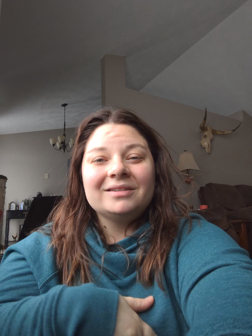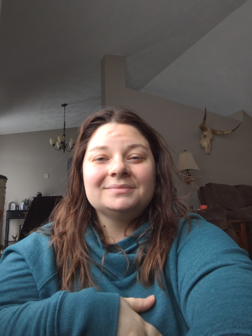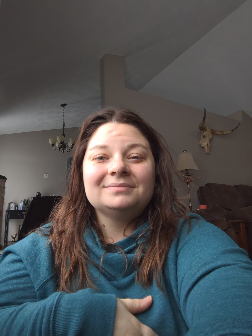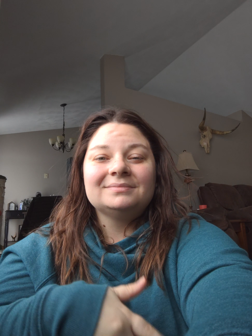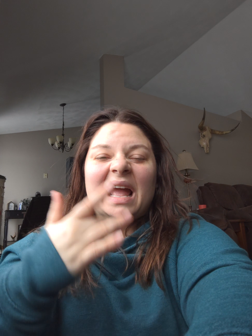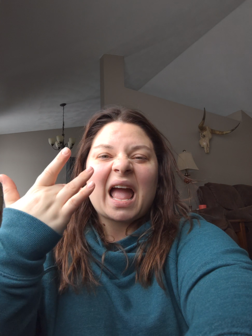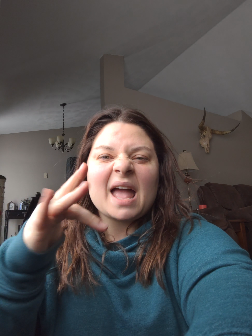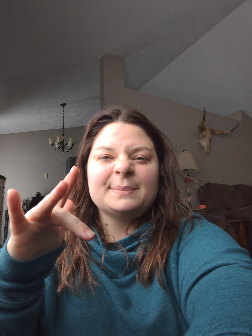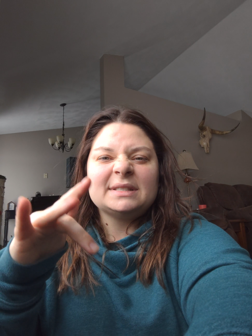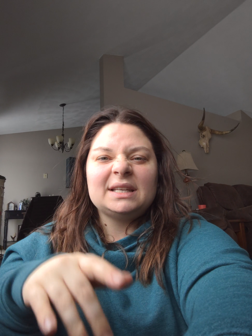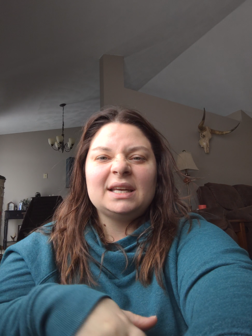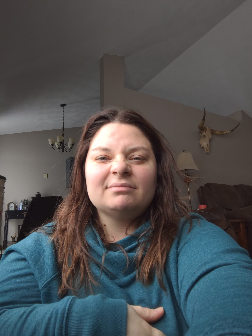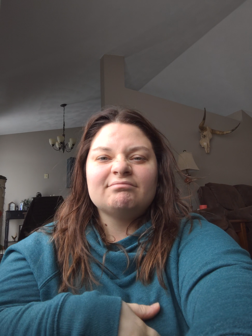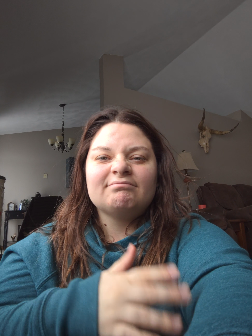empty